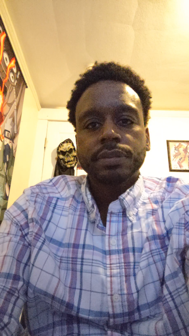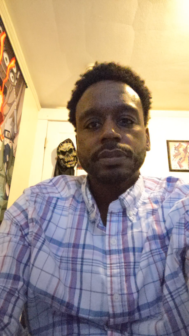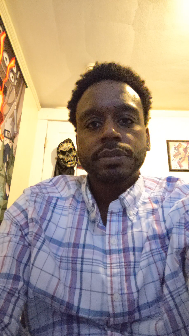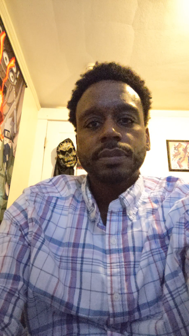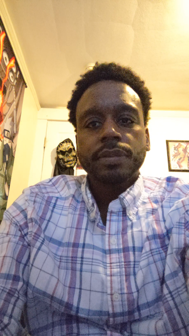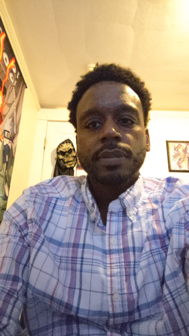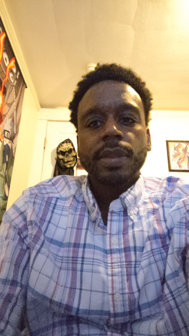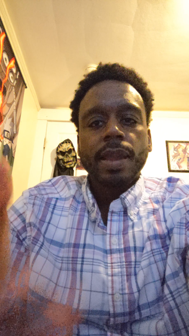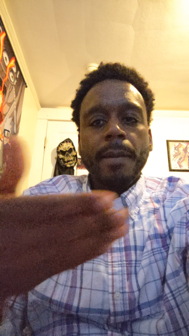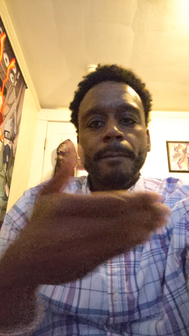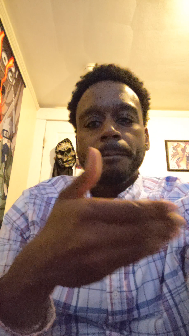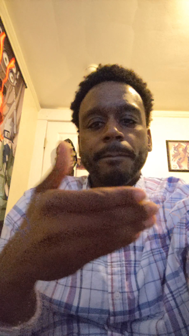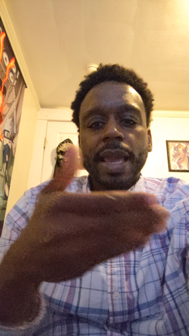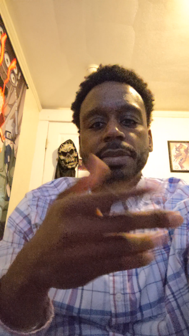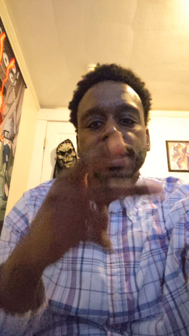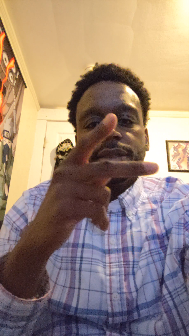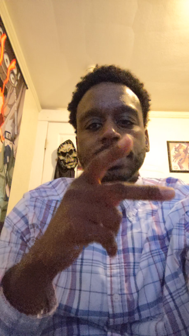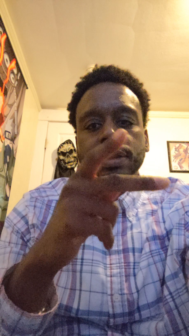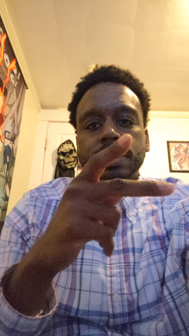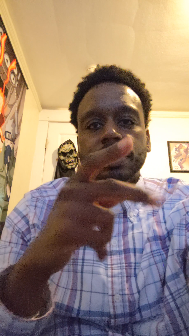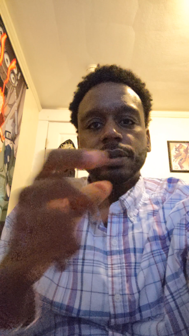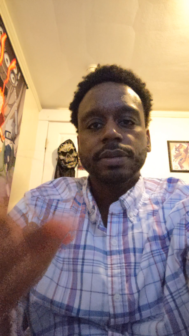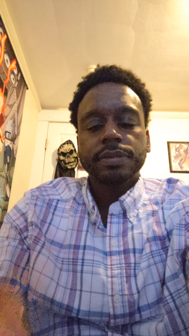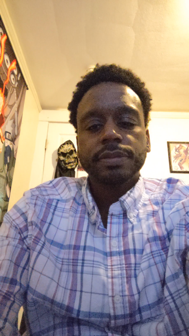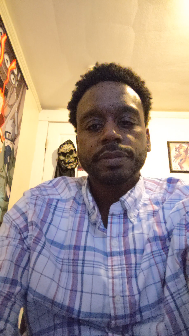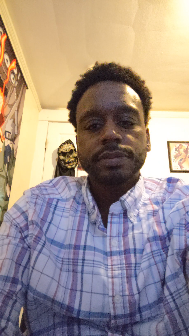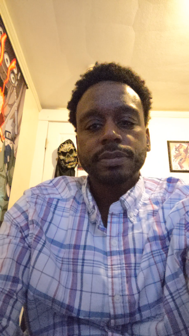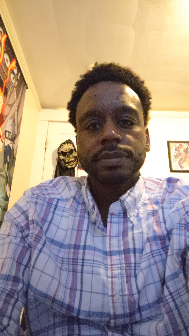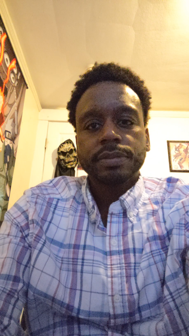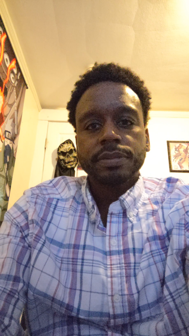babysitter